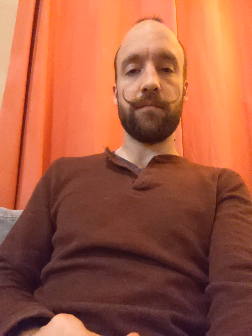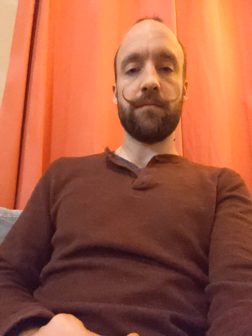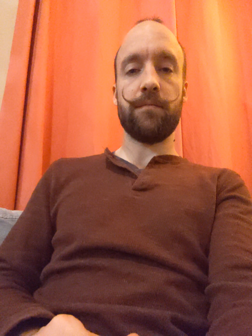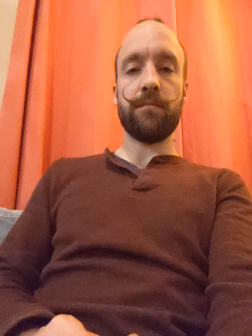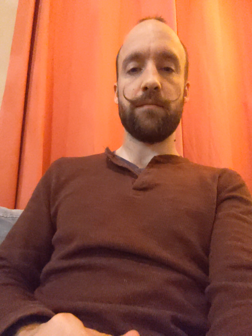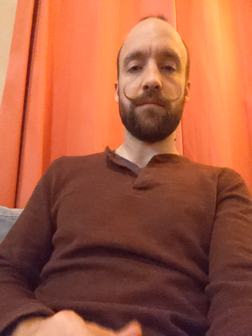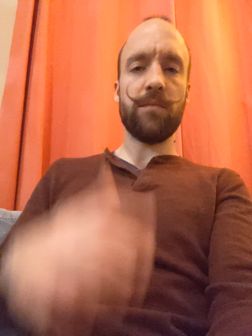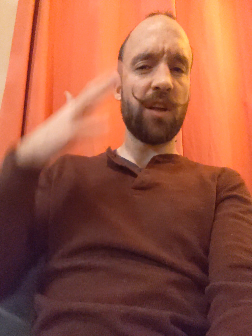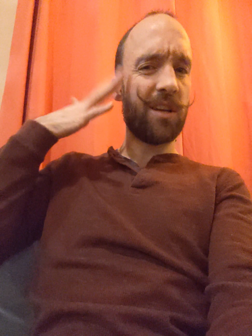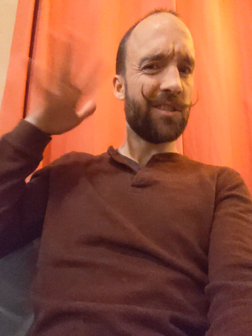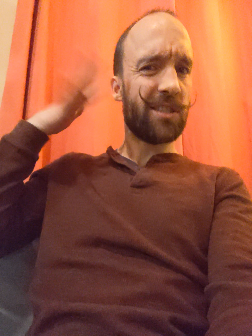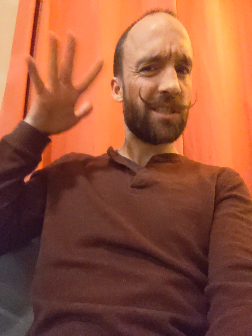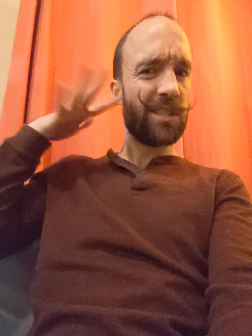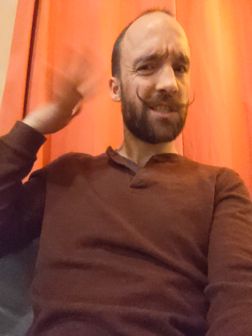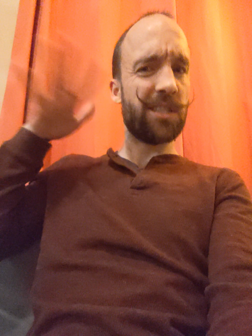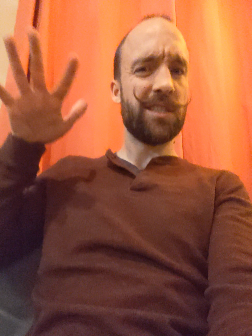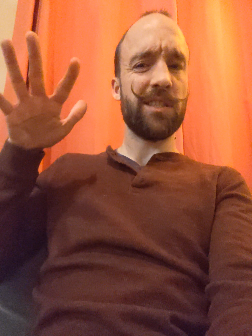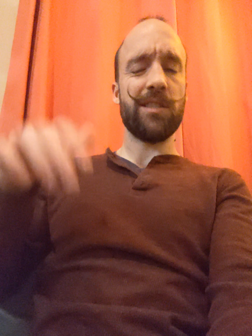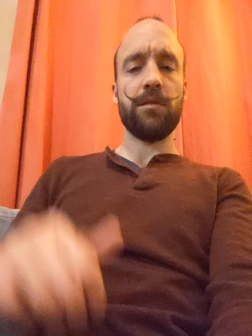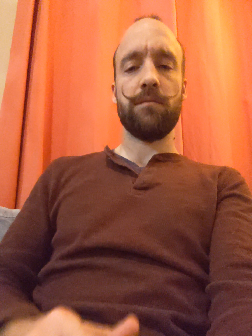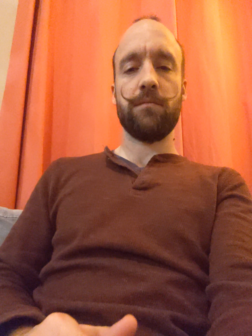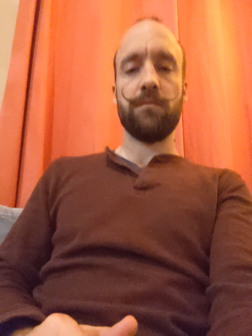noisy